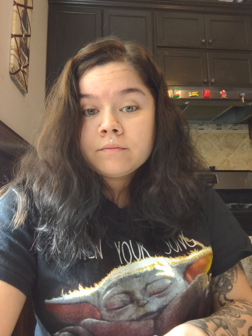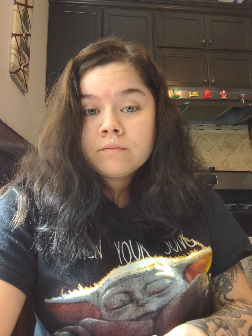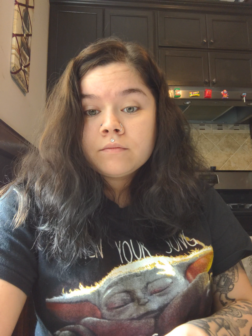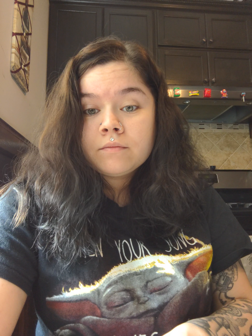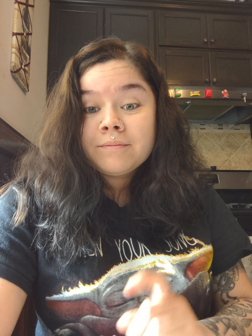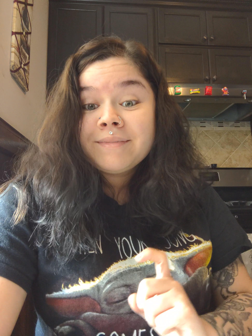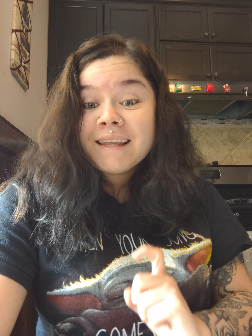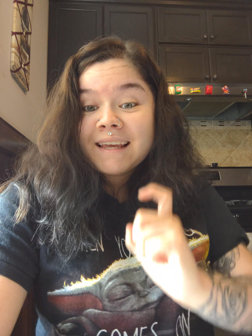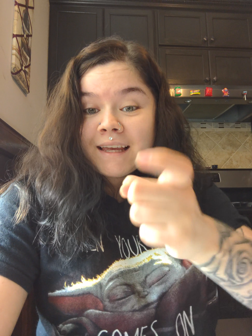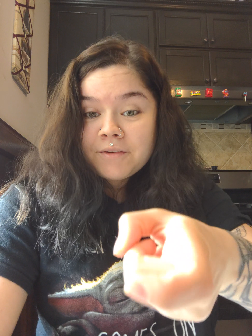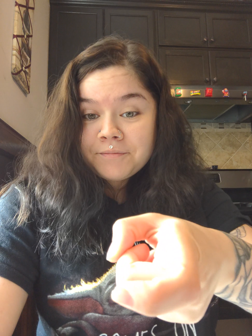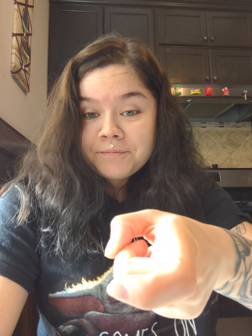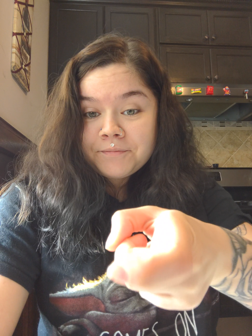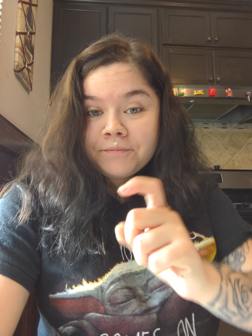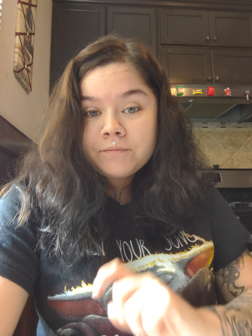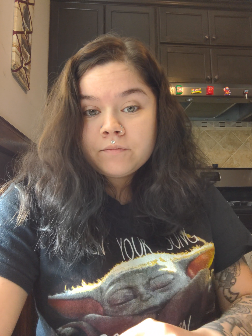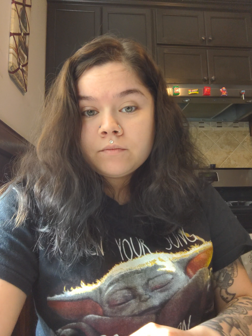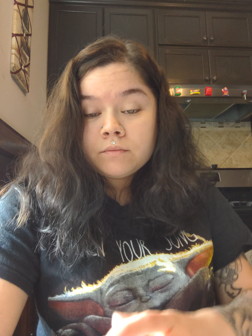gift